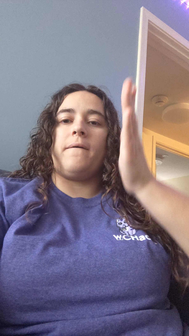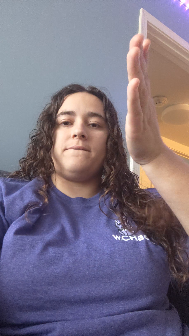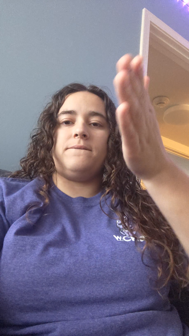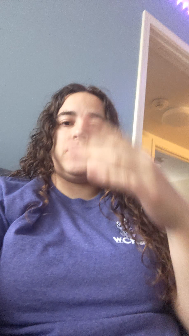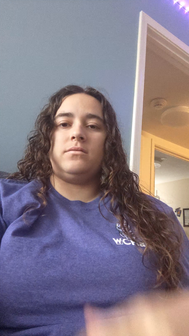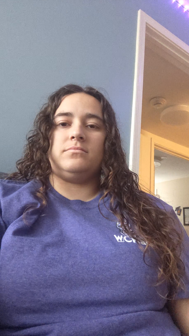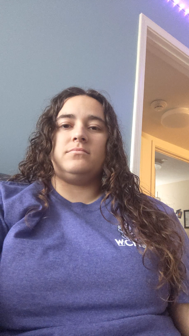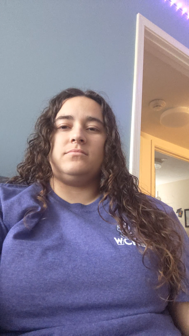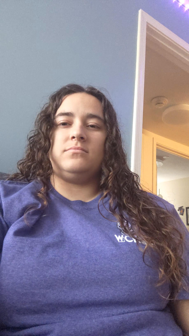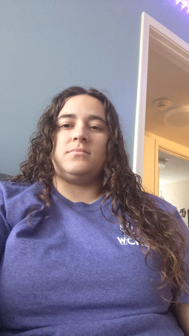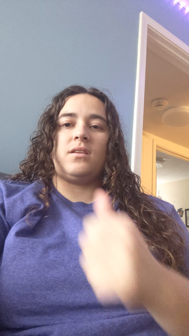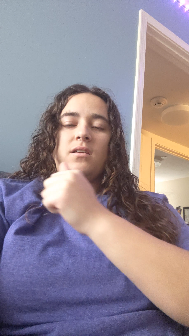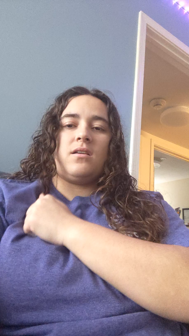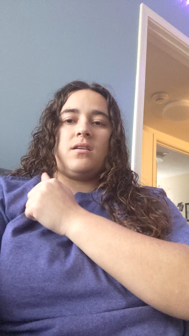hug